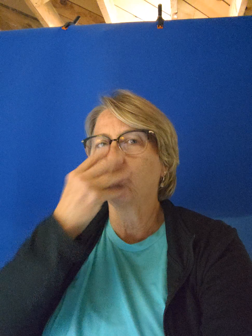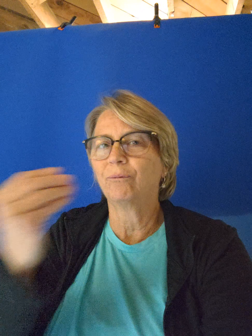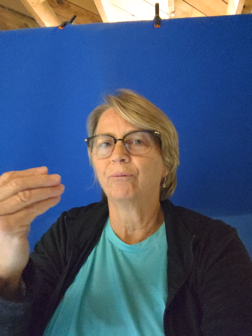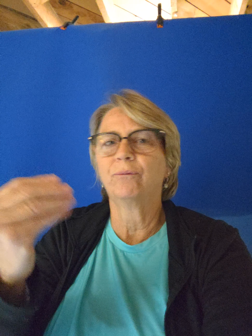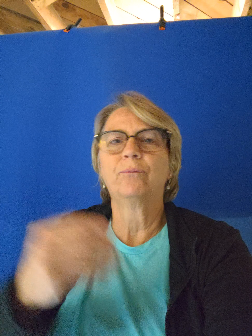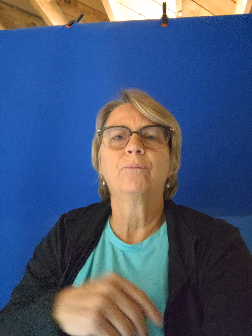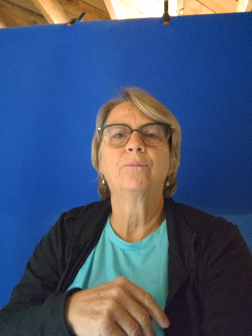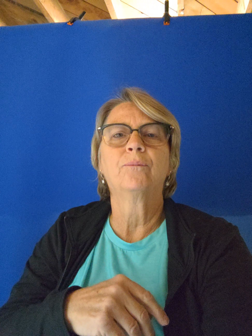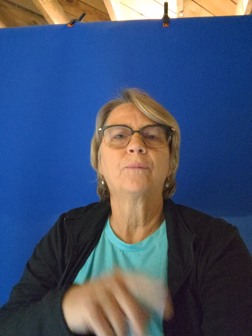wolf